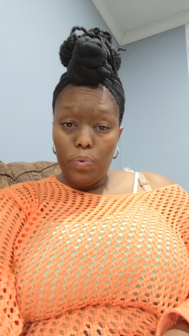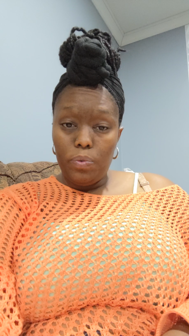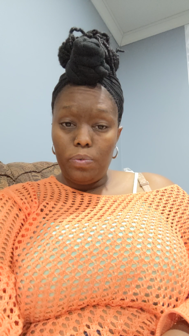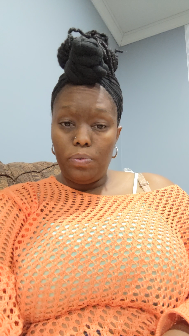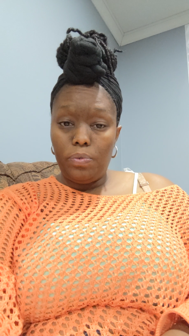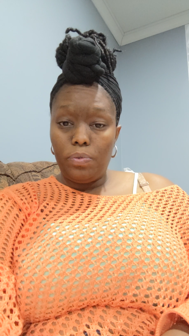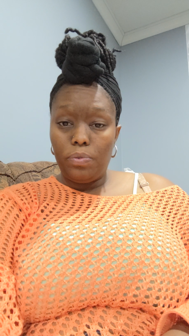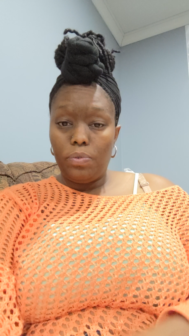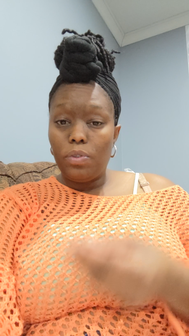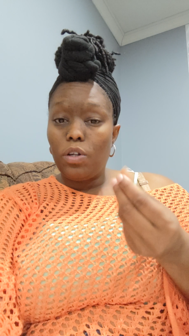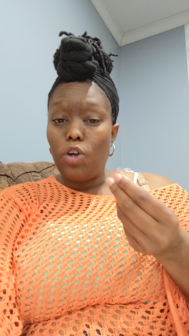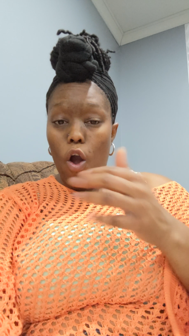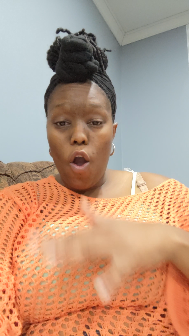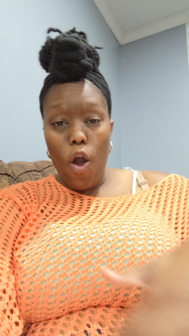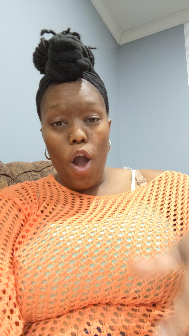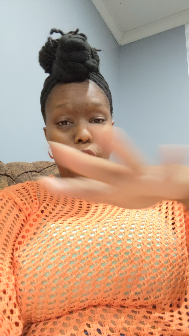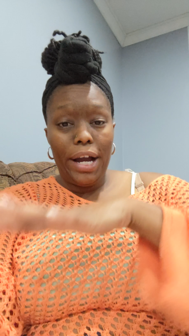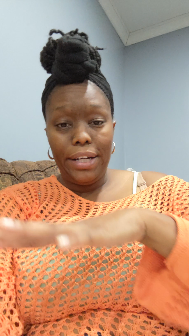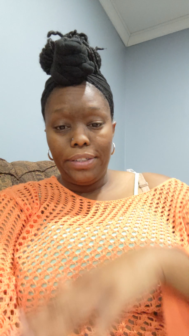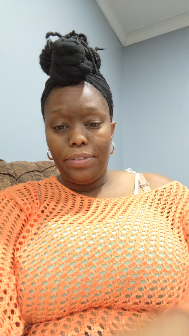garden